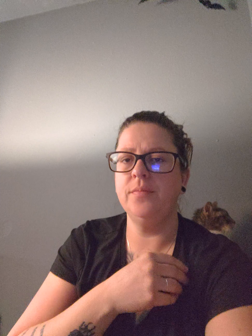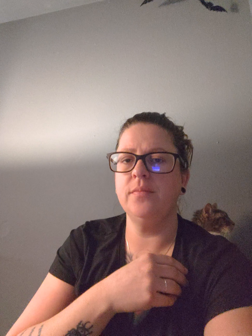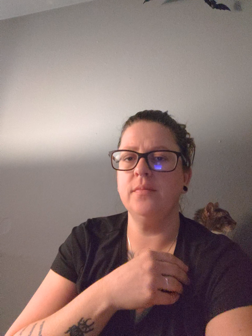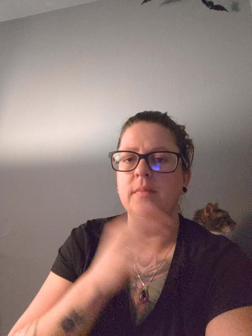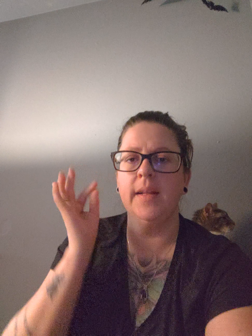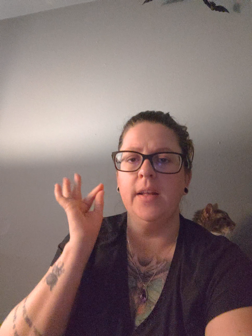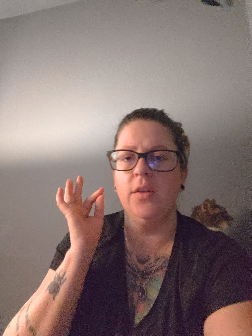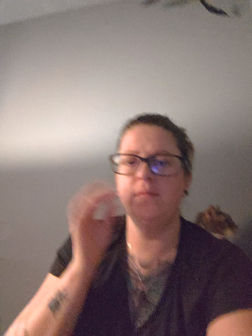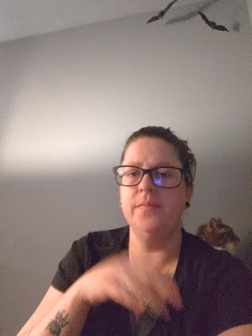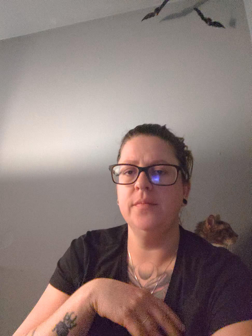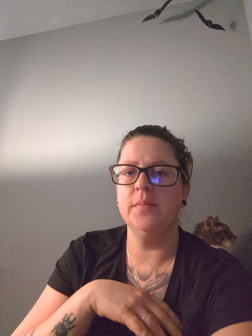hair